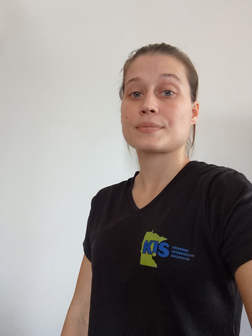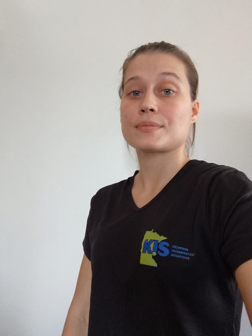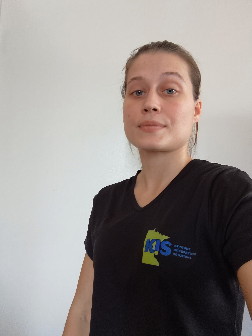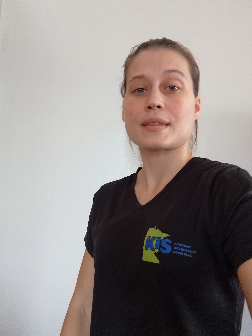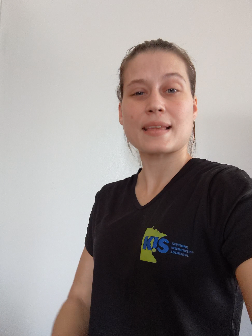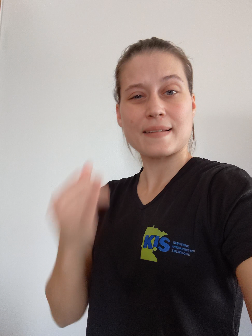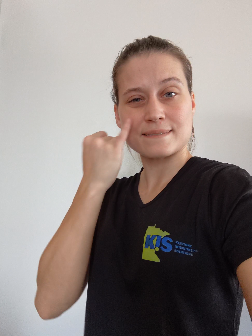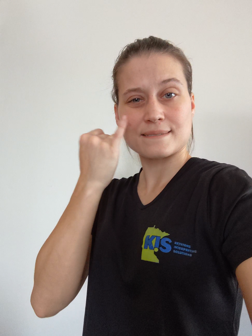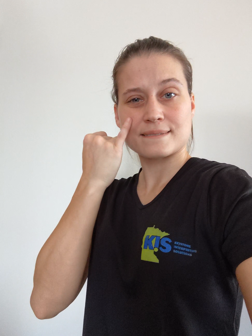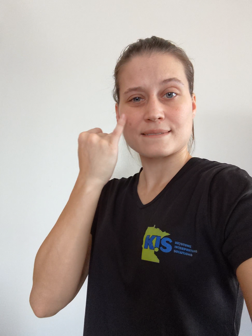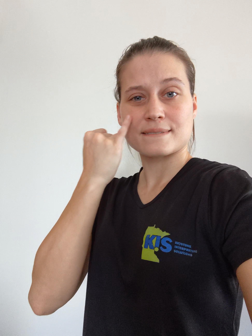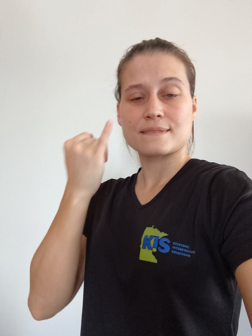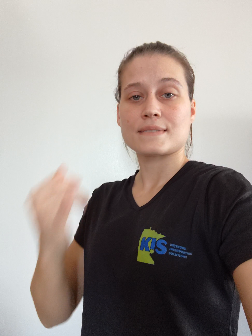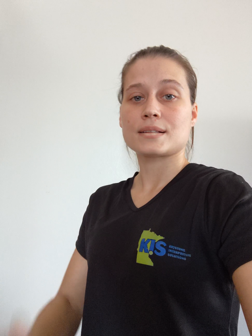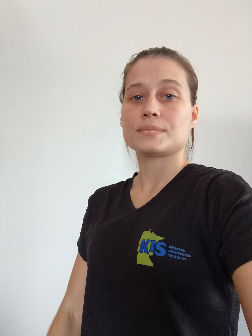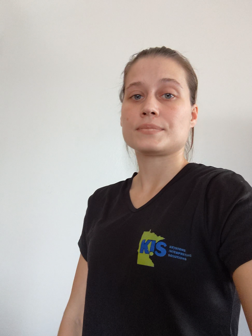if